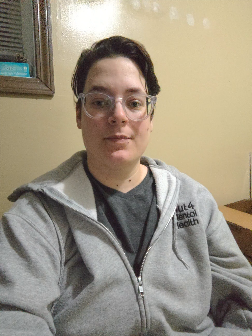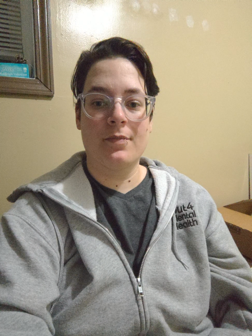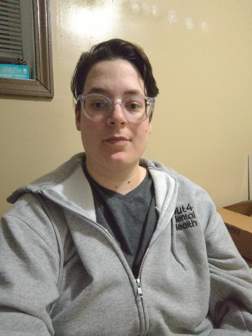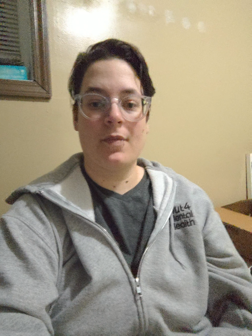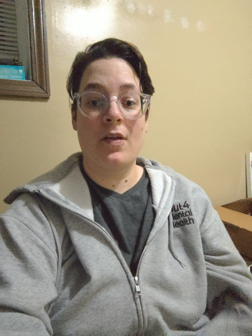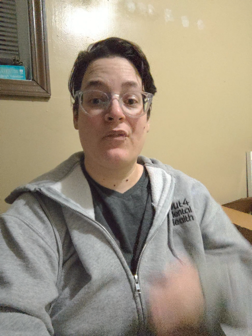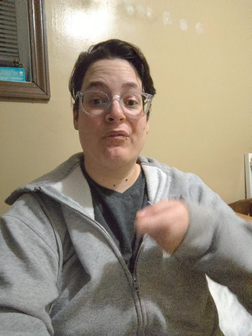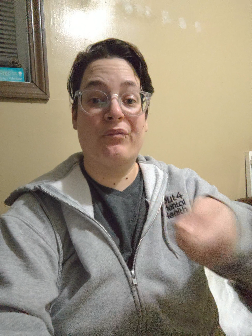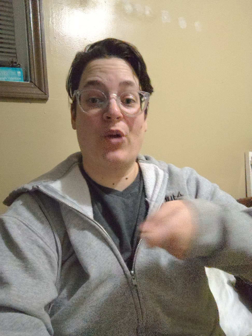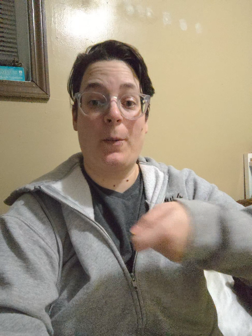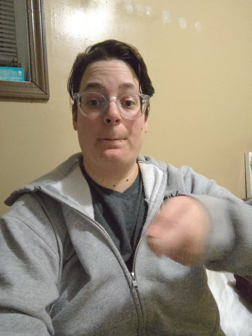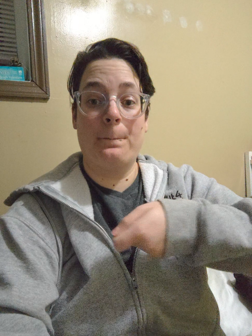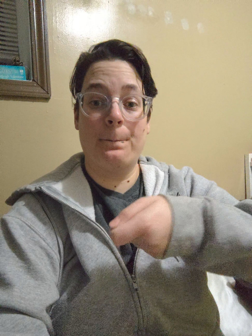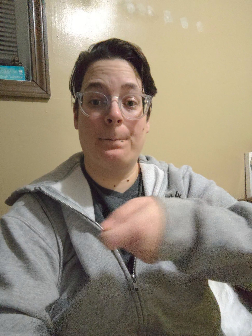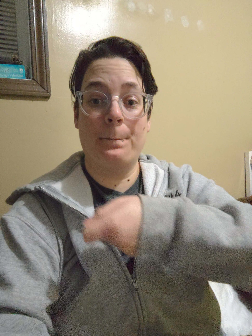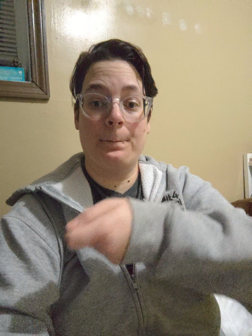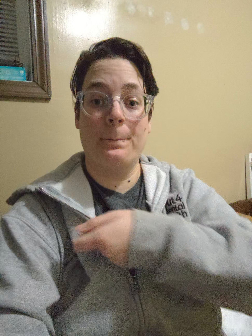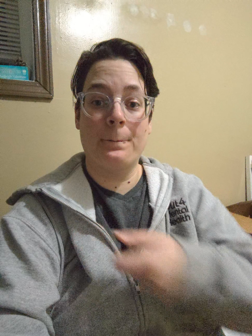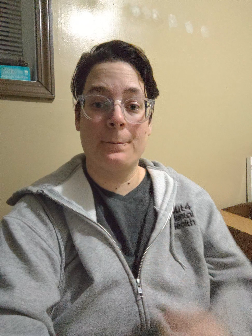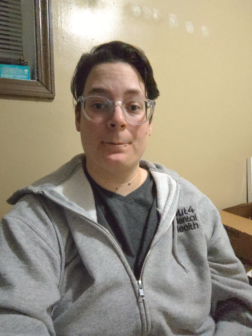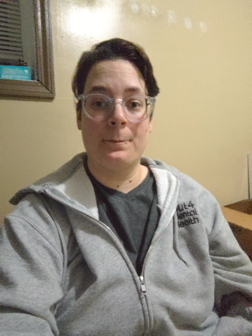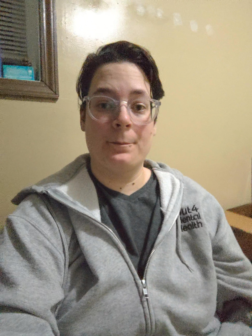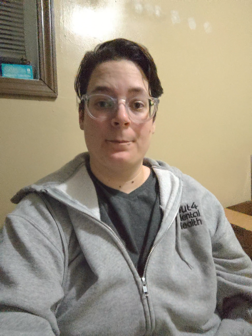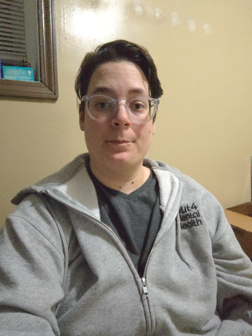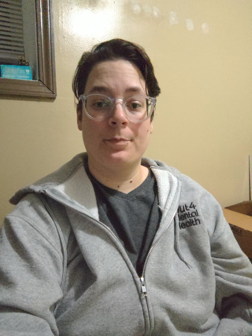vacuum